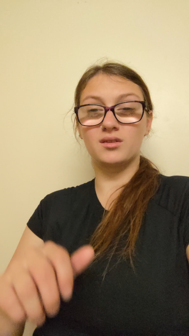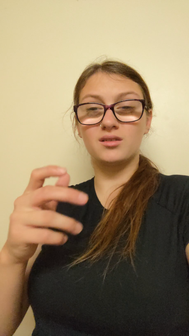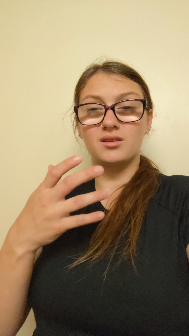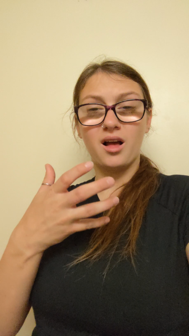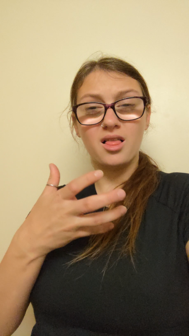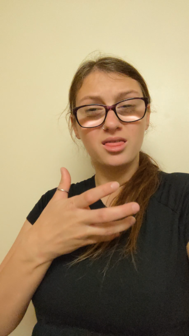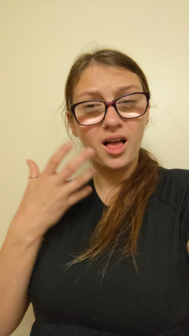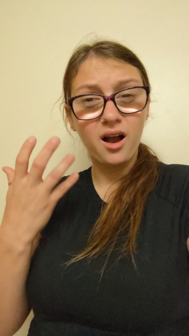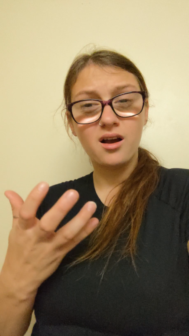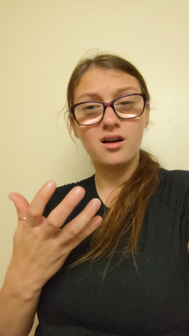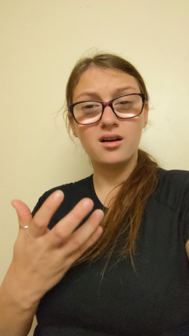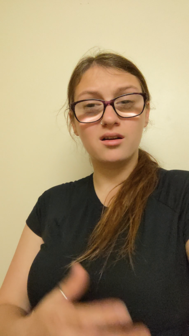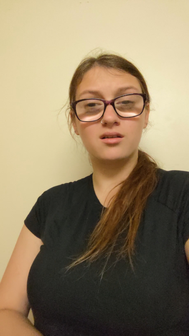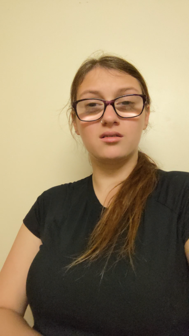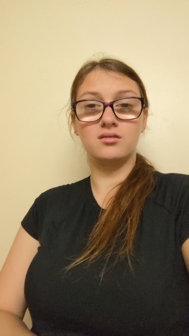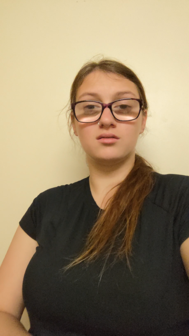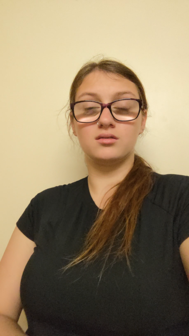a lot